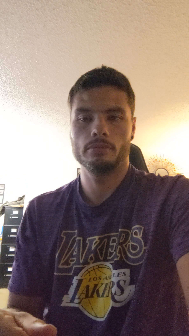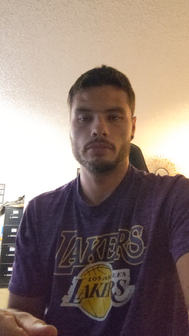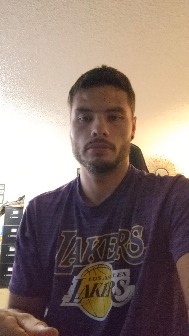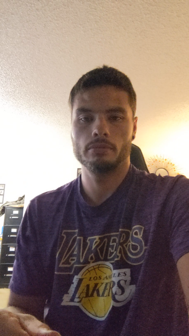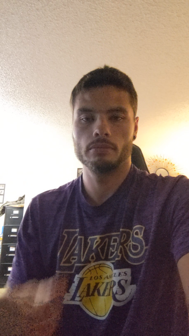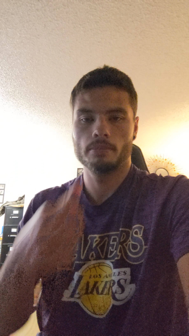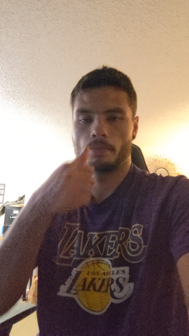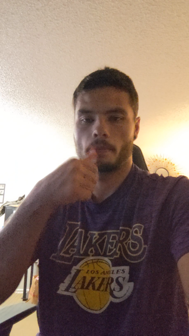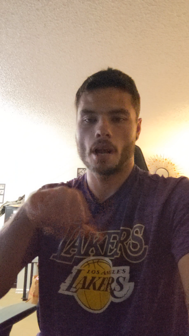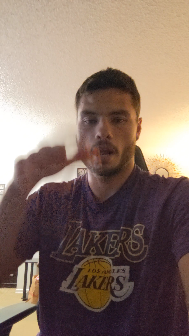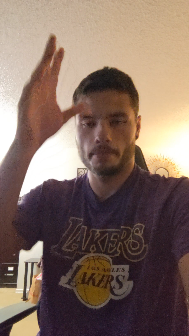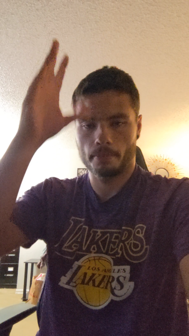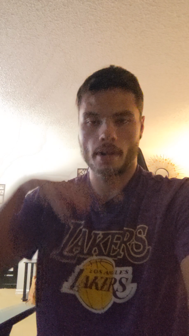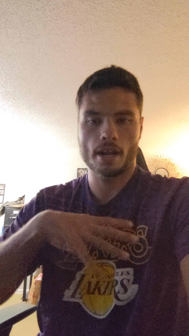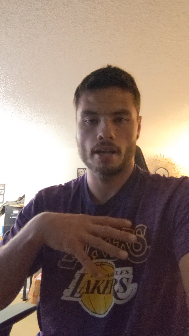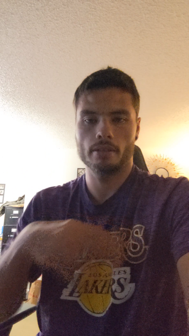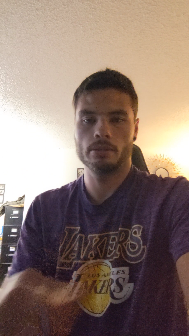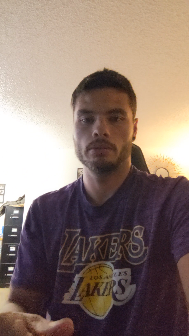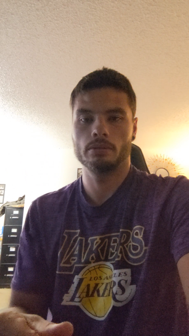mailman